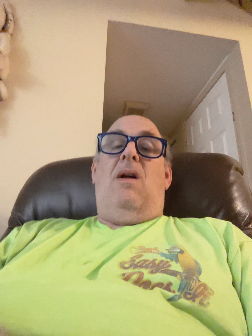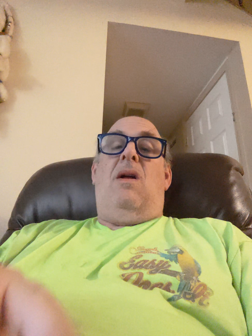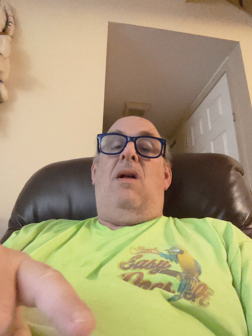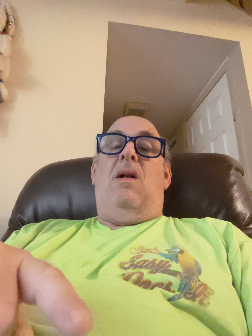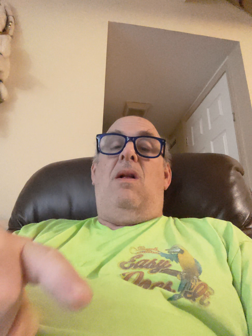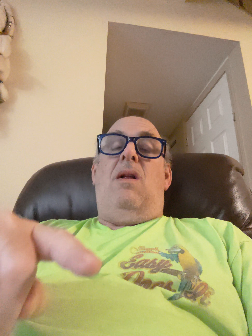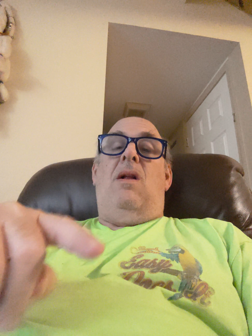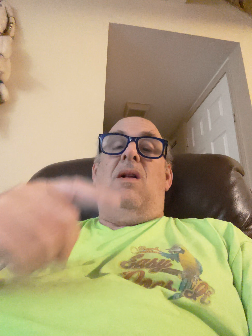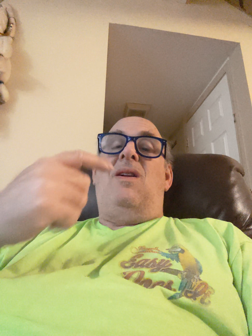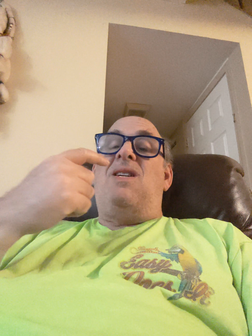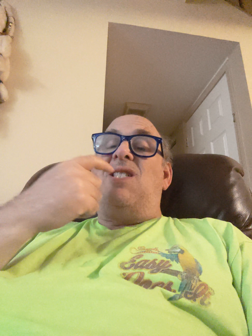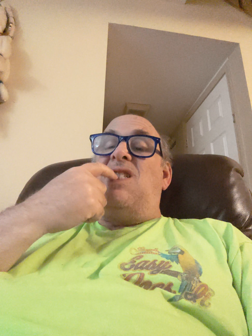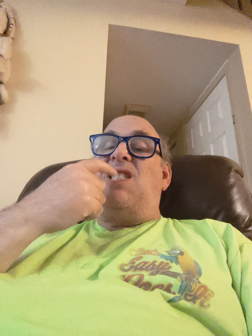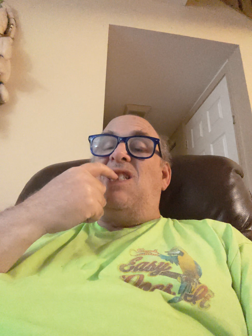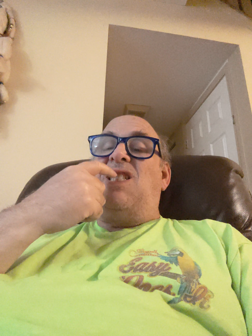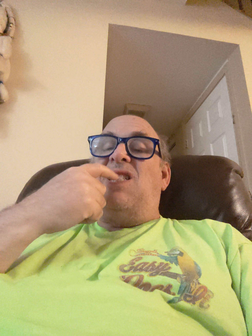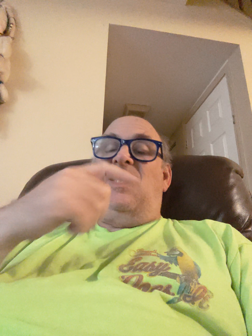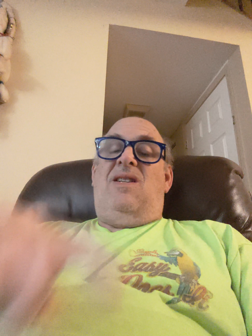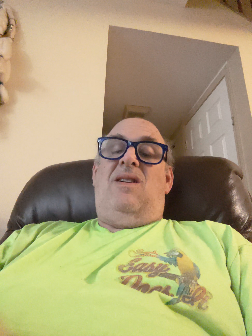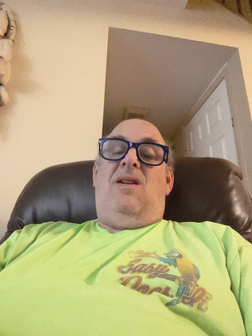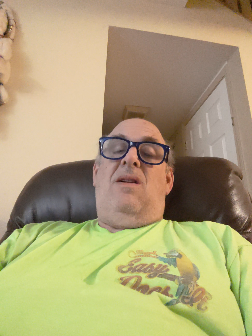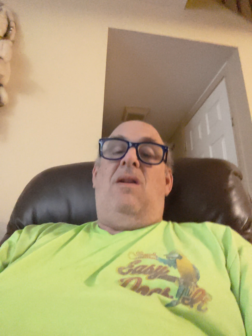window